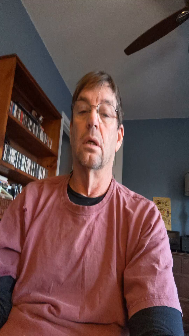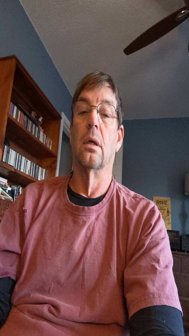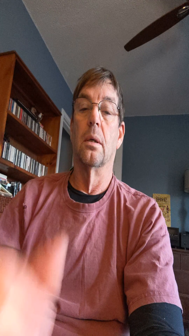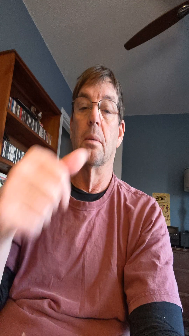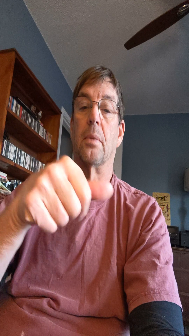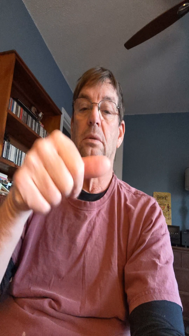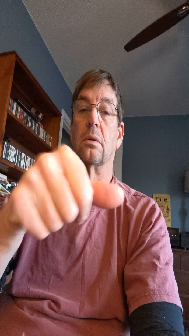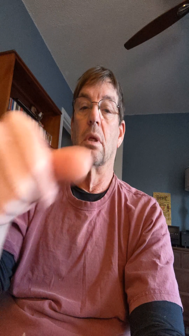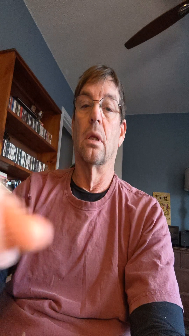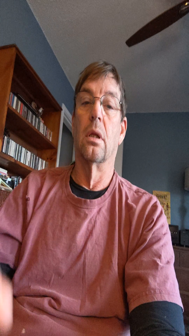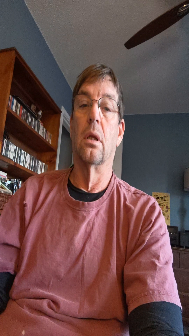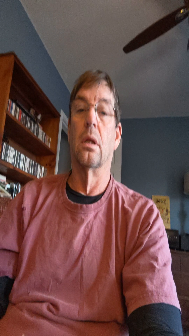puzzle